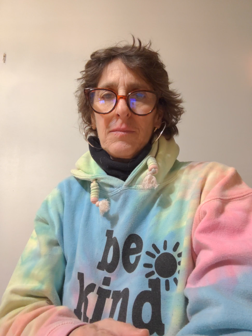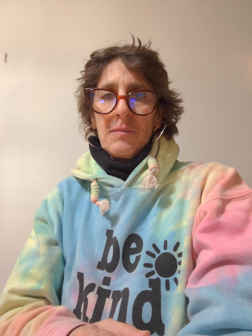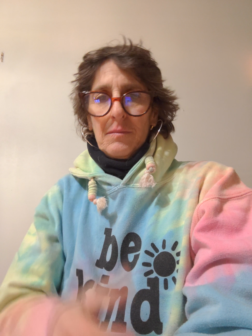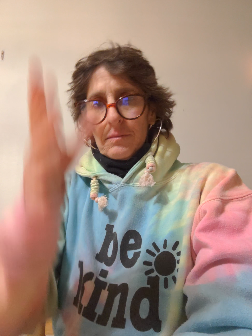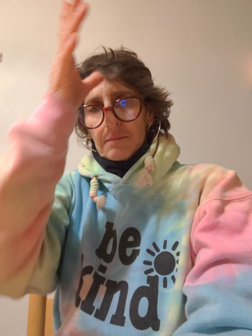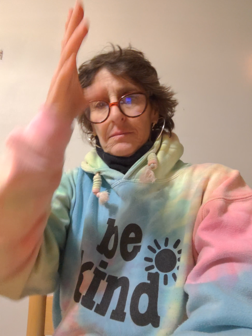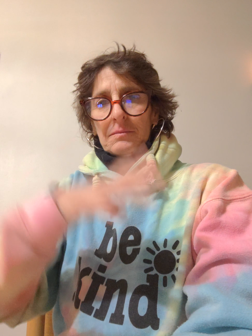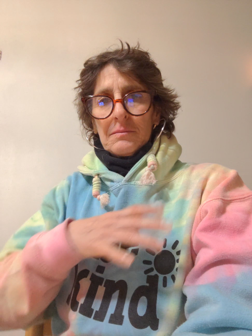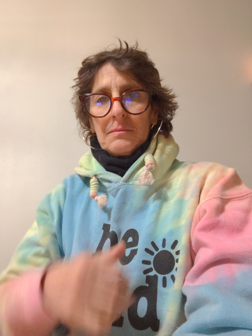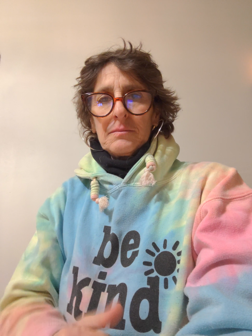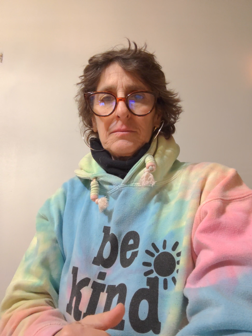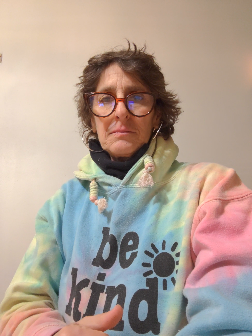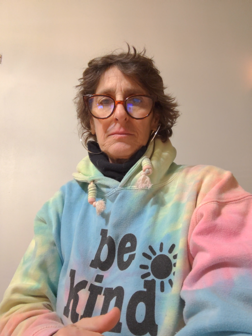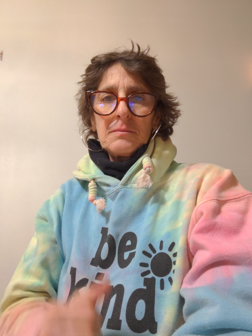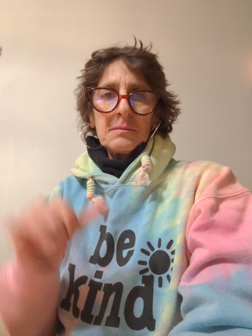man